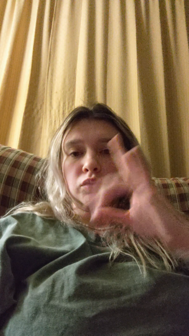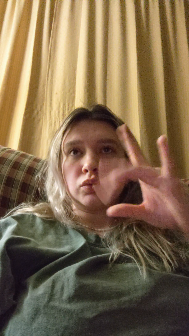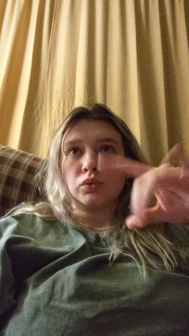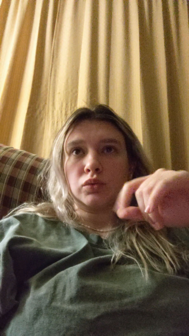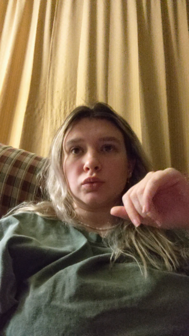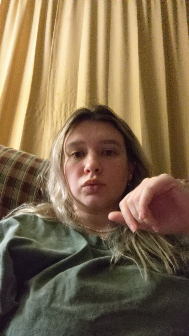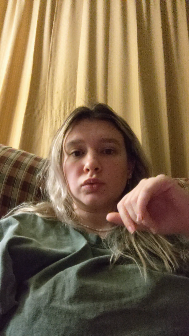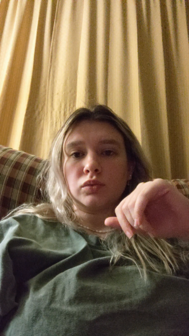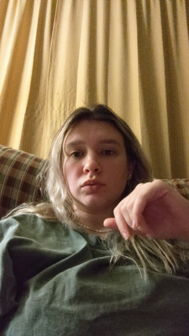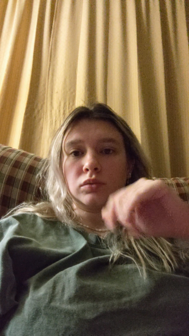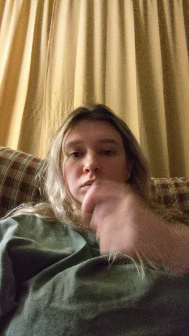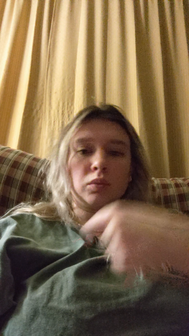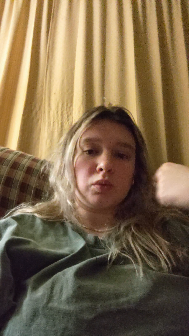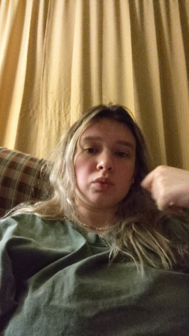pull